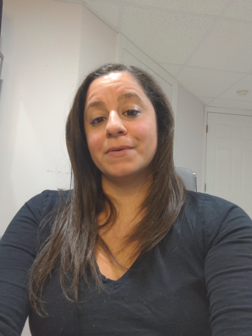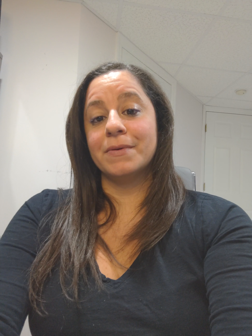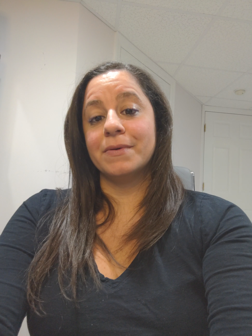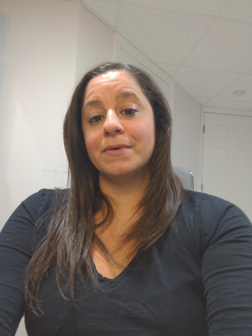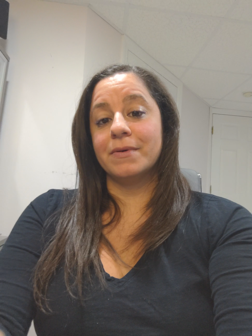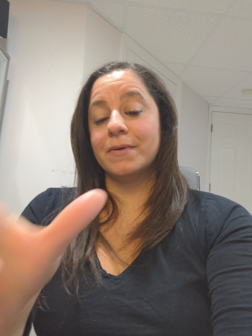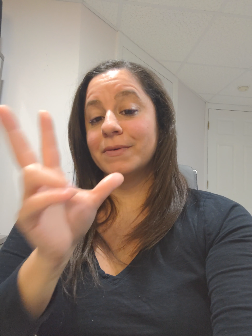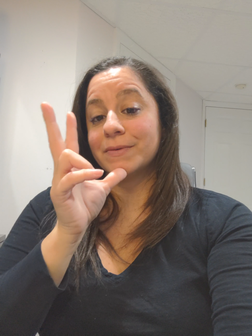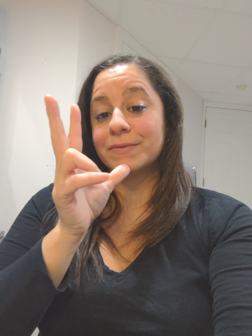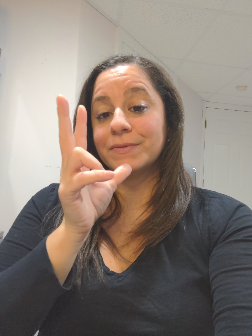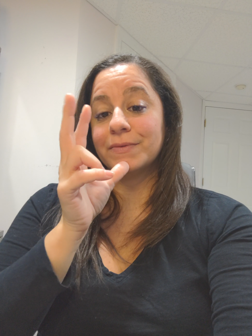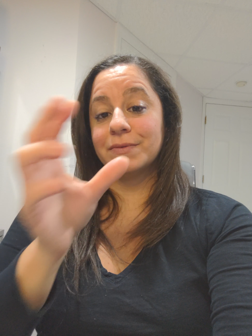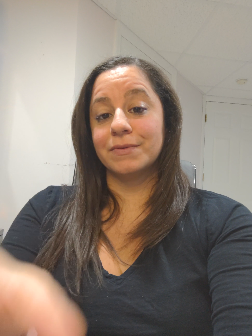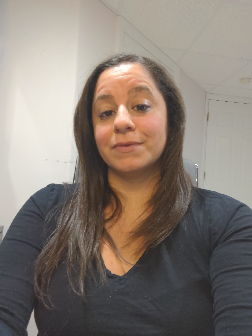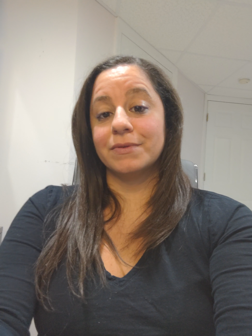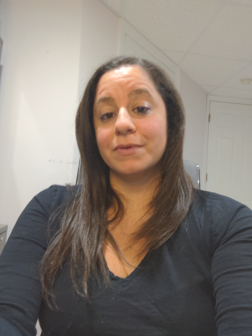hen